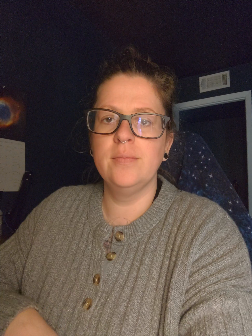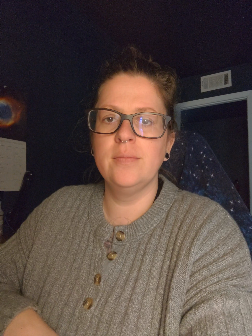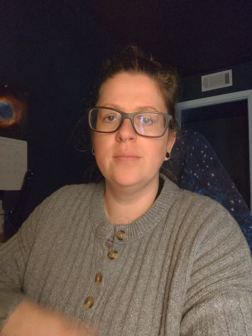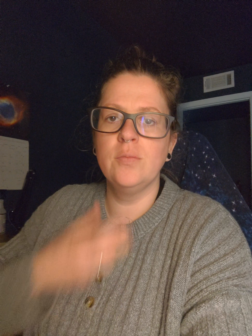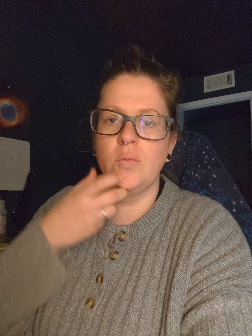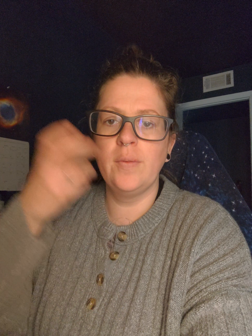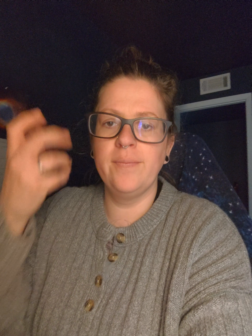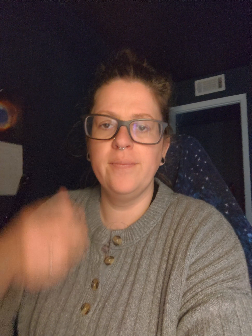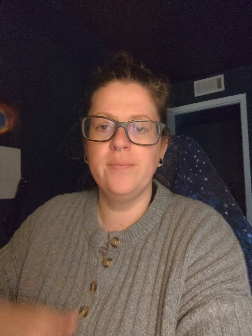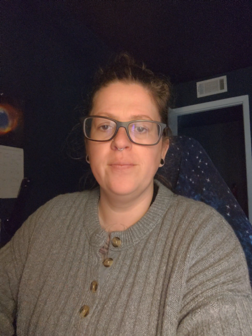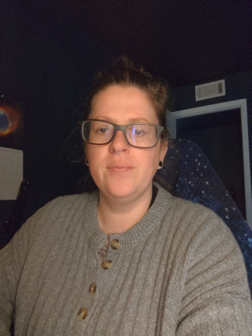giraffe